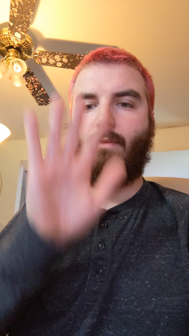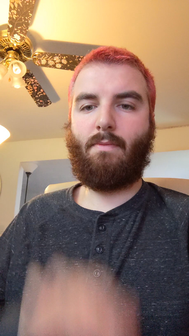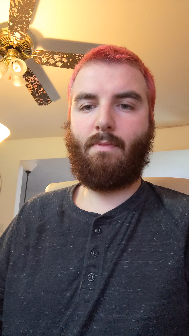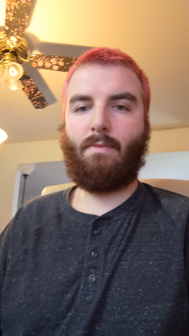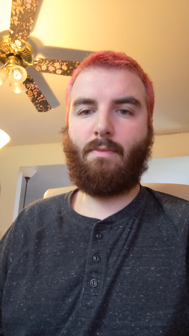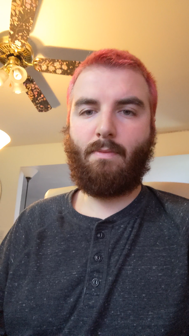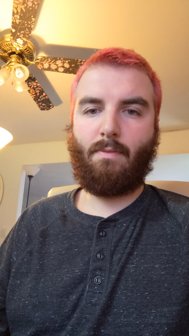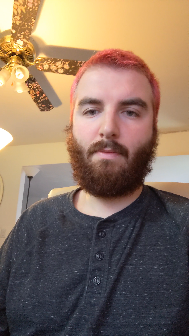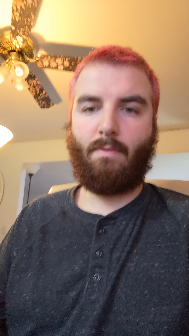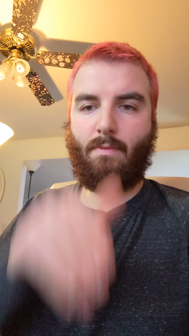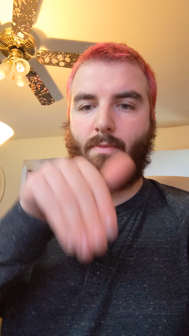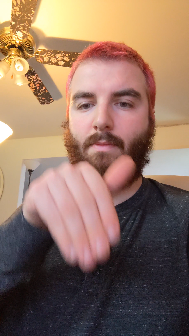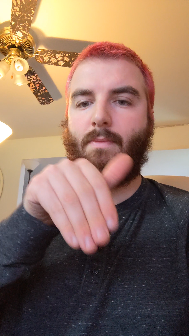night night